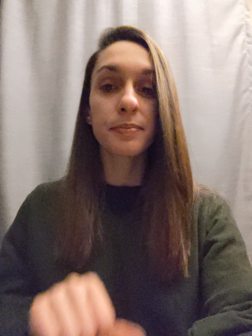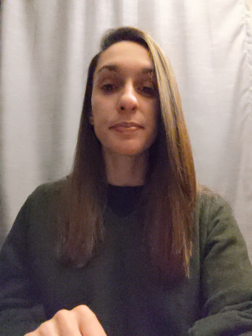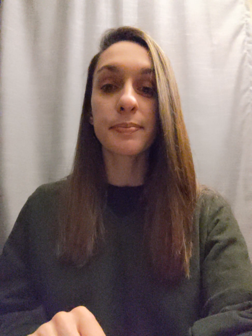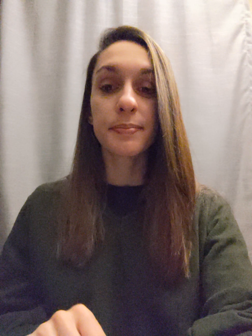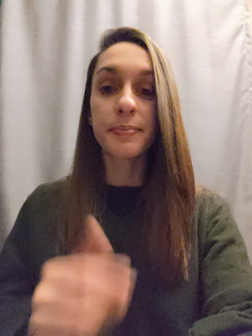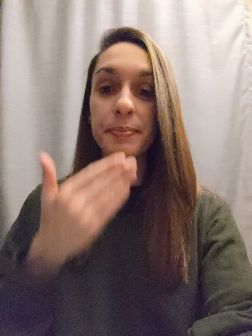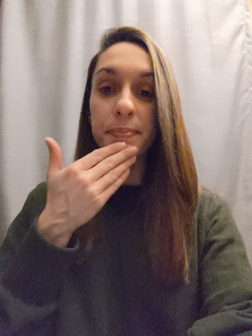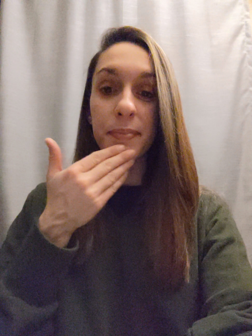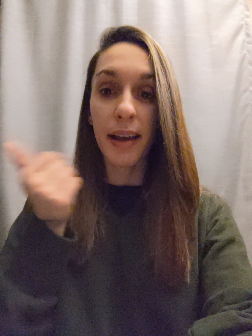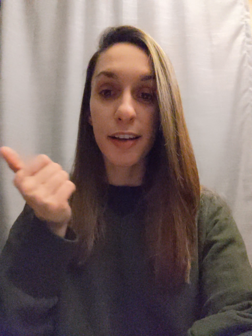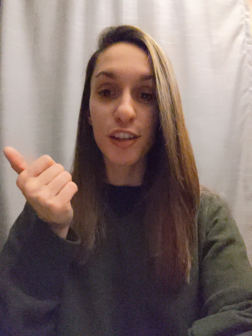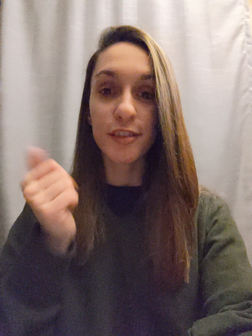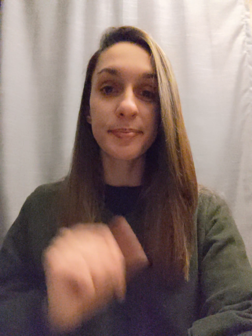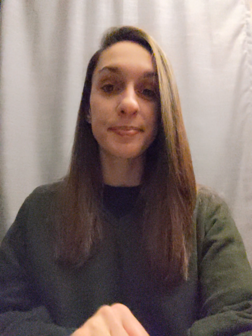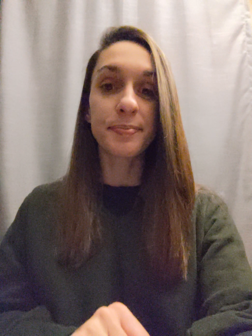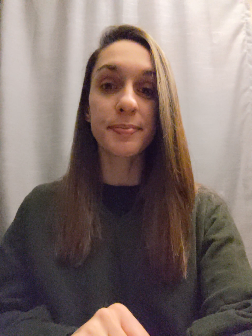better